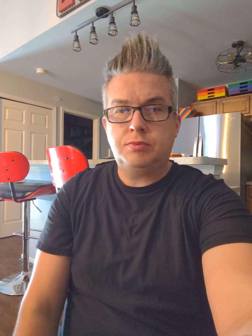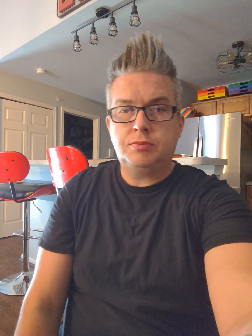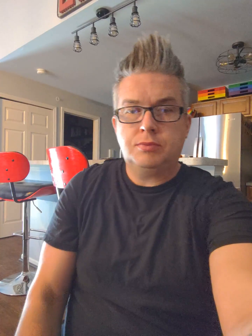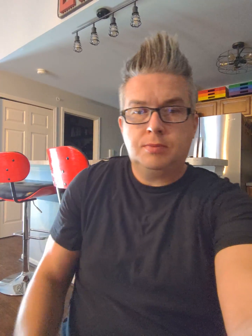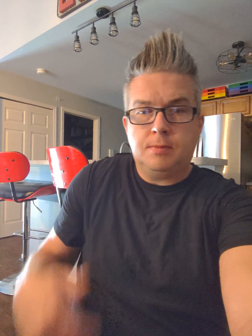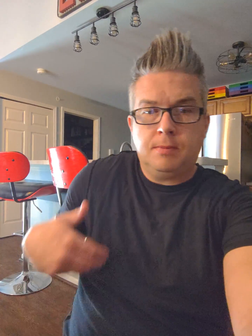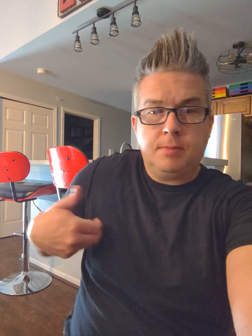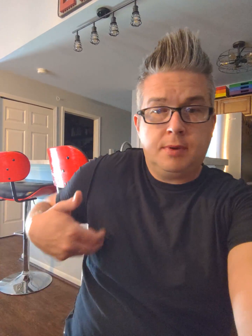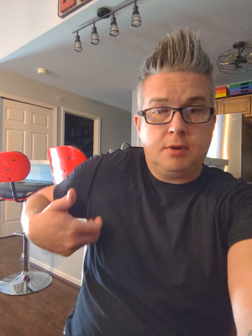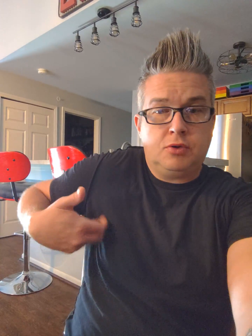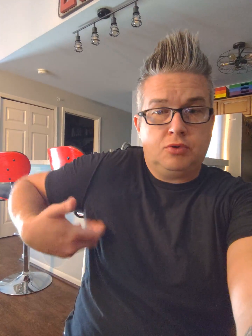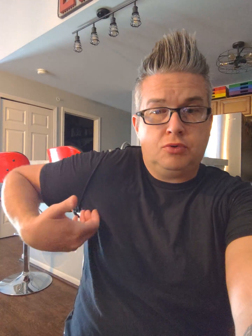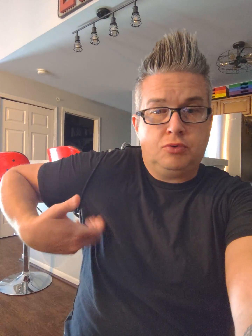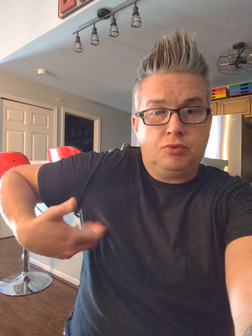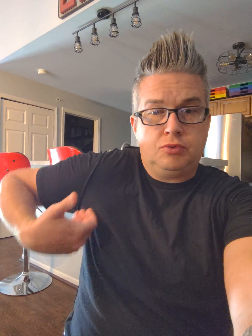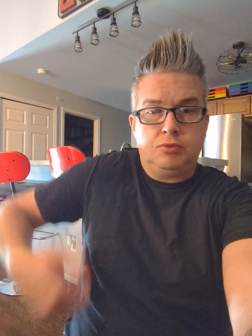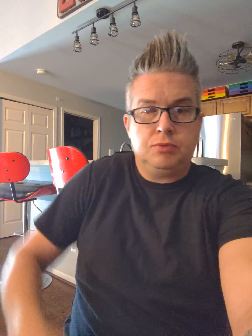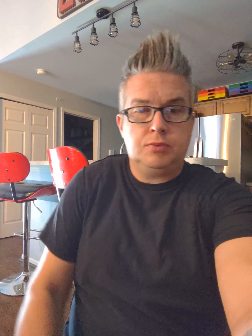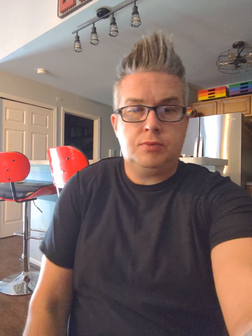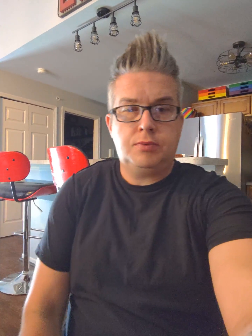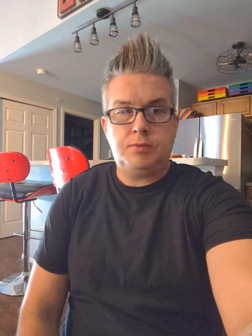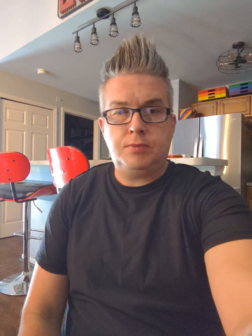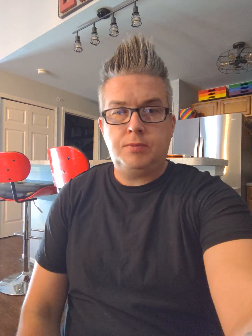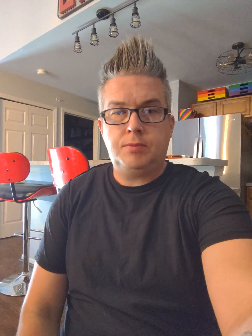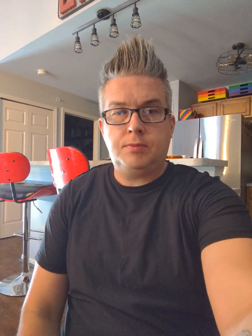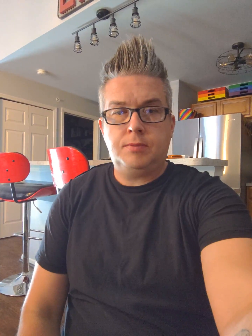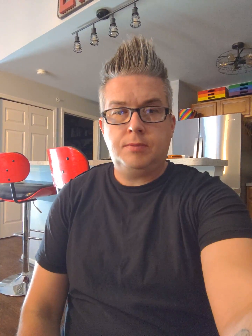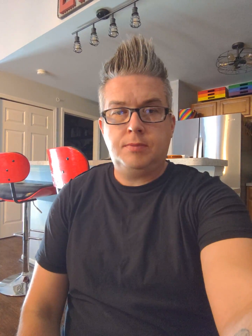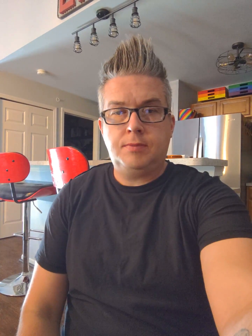monkey